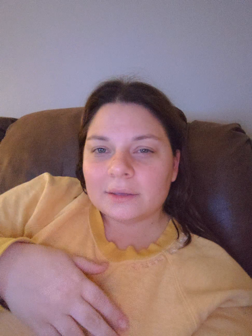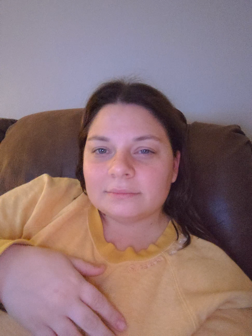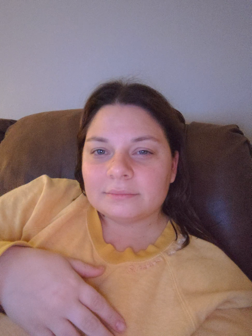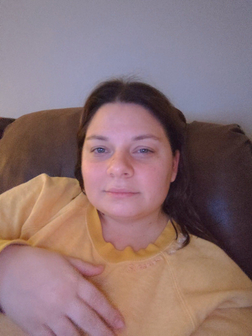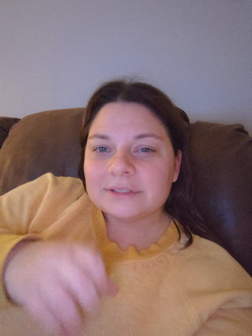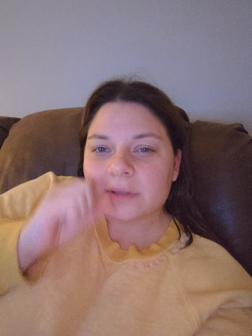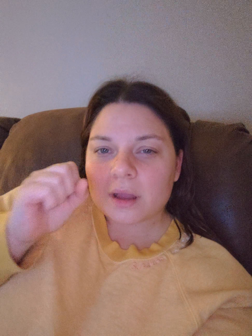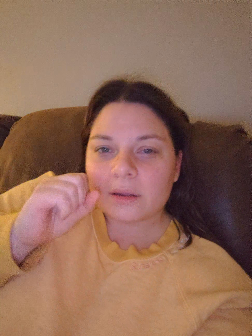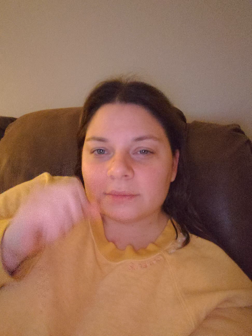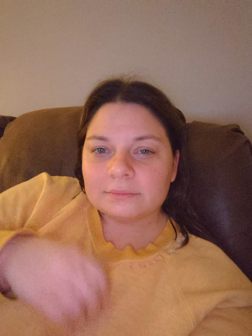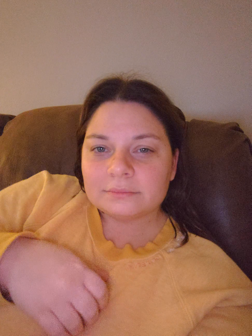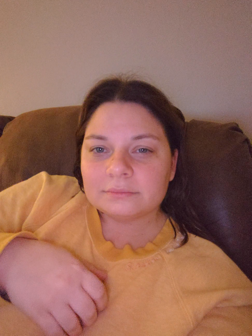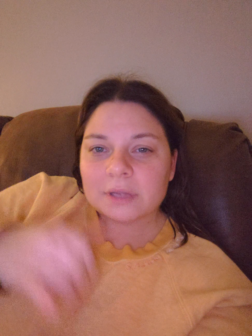snack